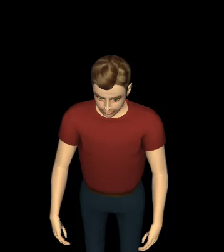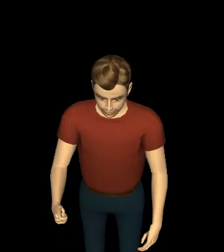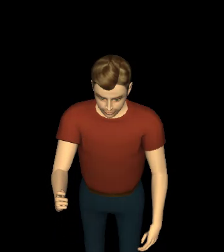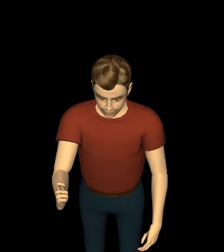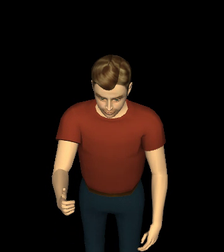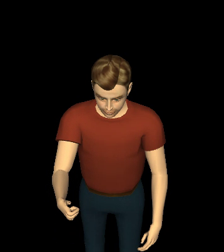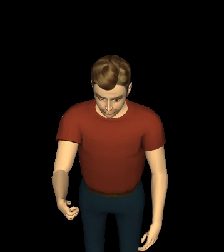تقريبا